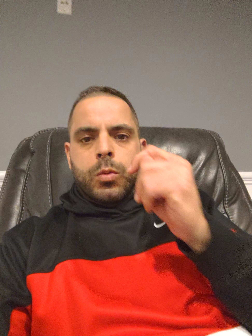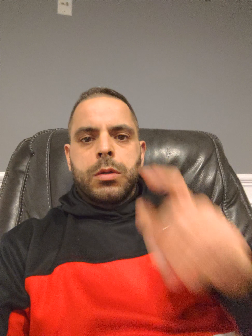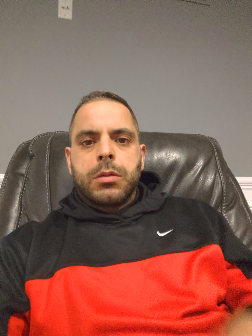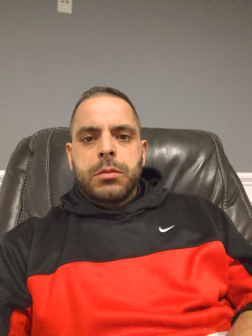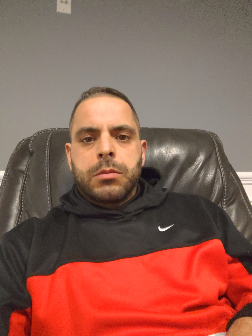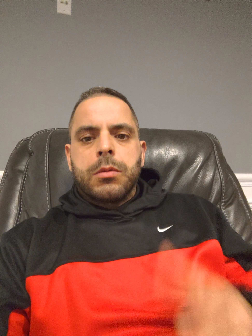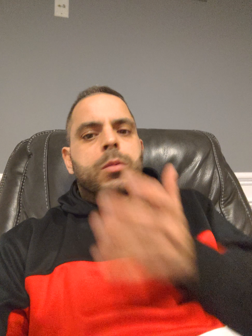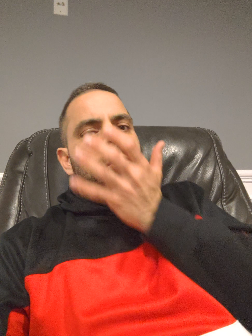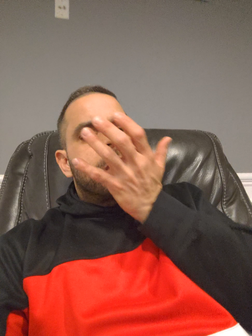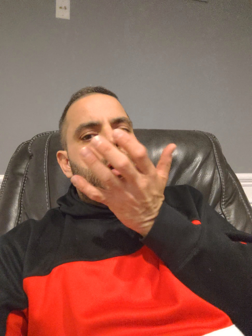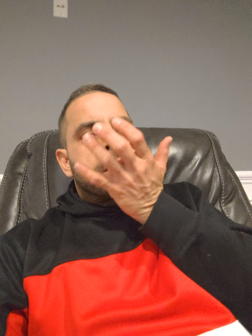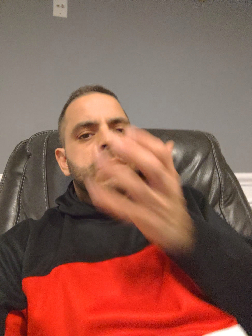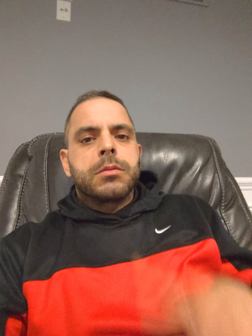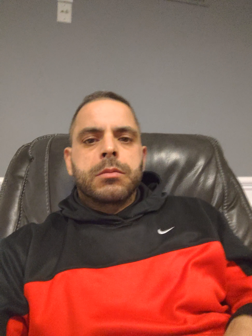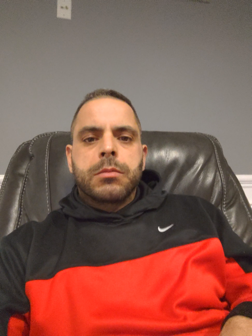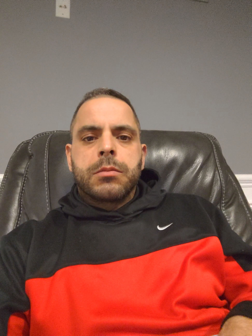grass